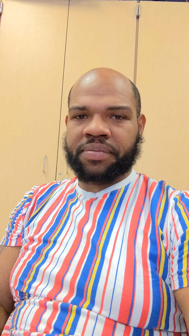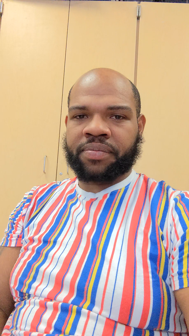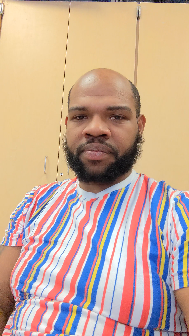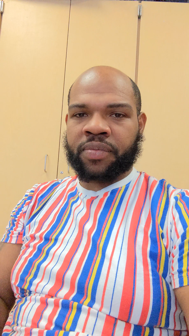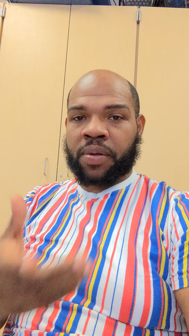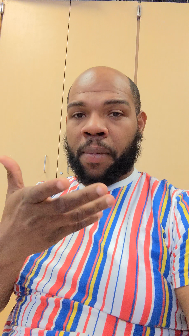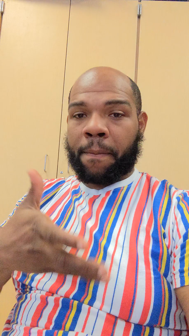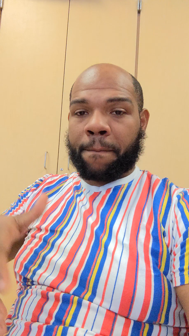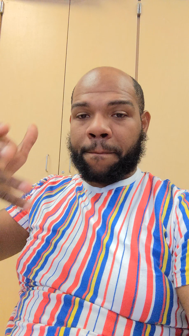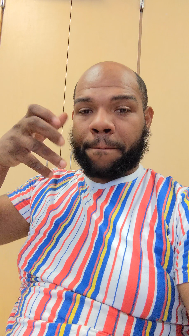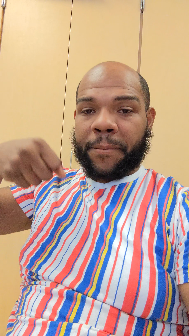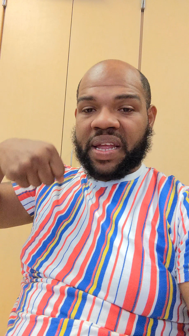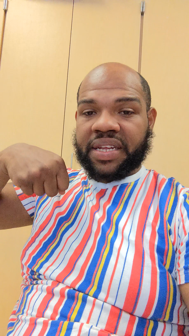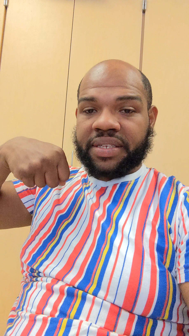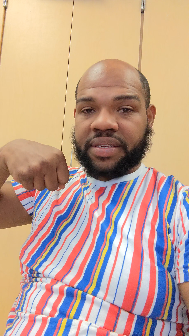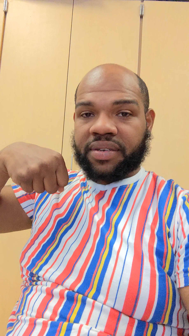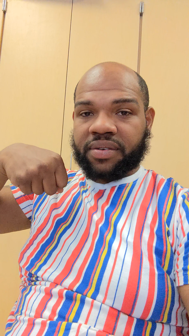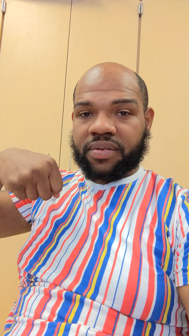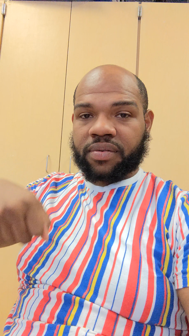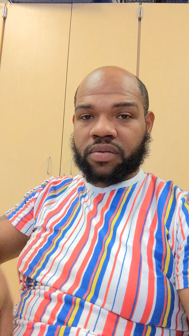basket